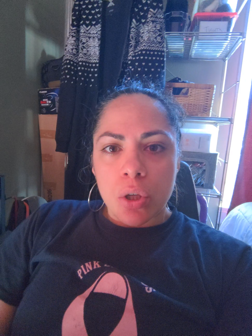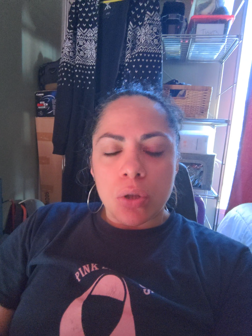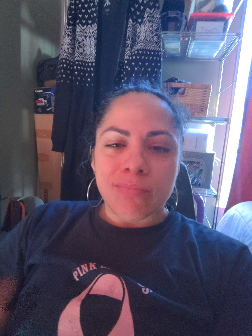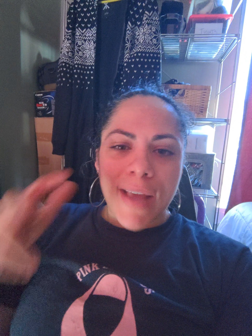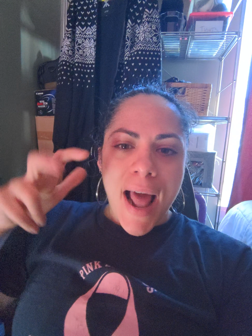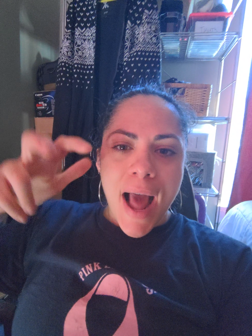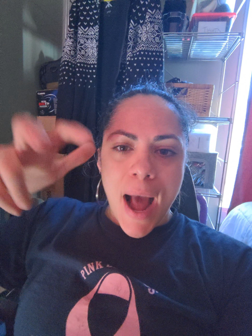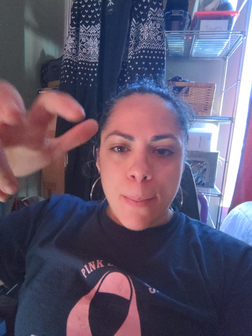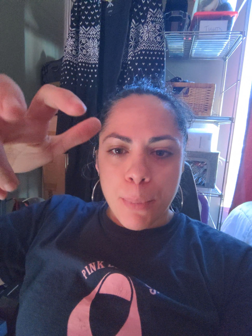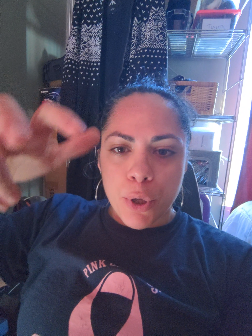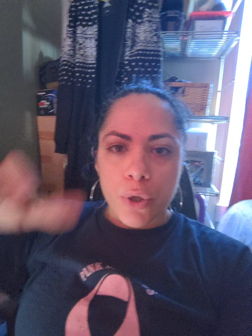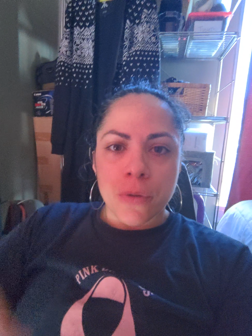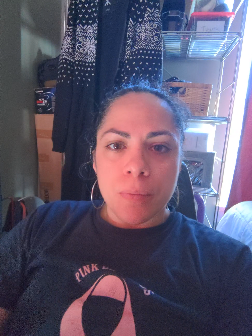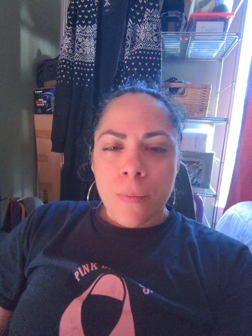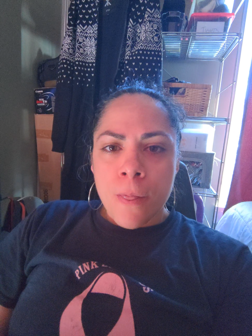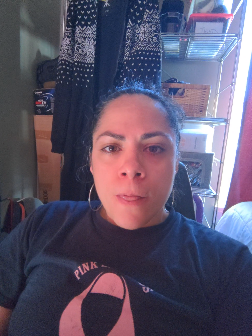helicopter